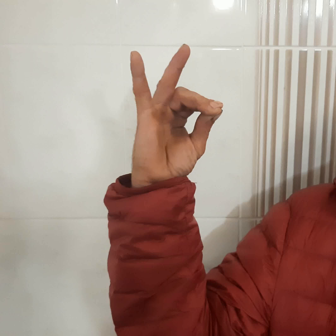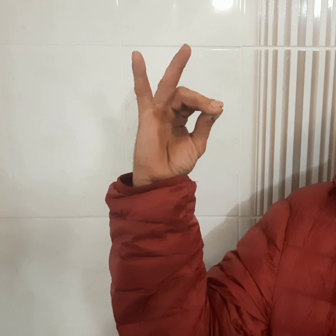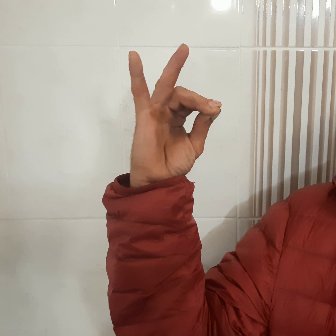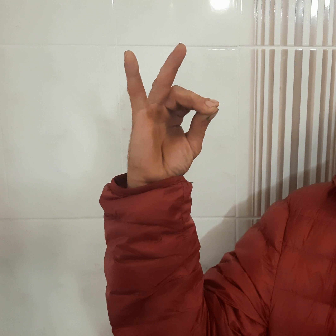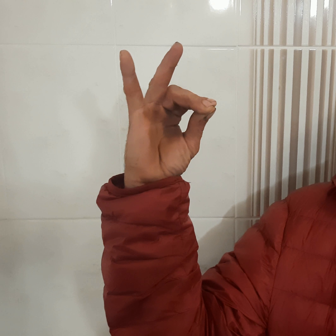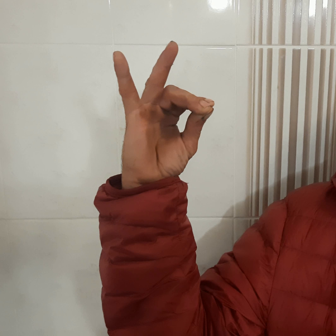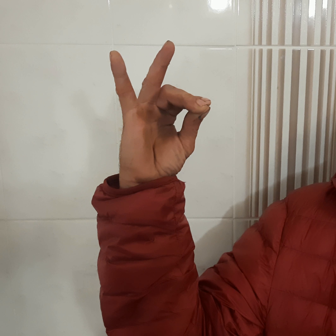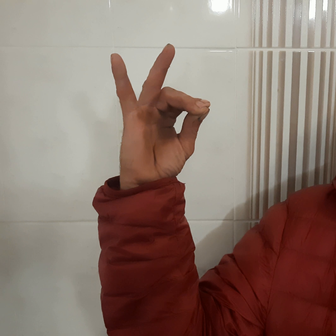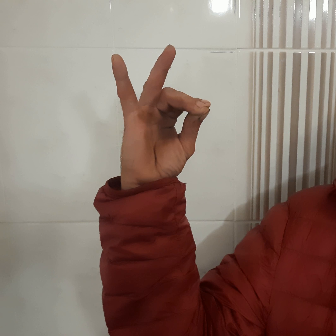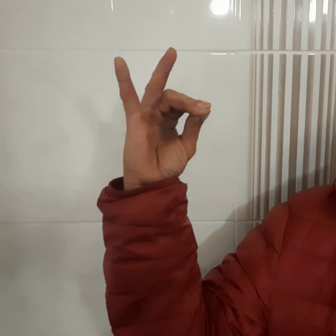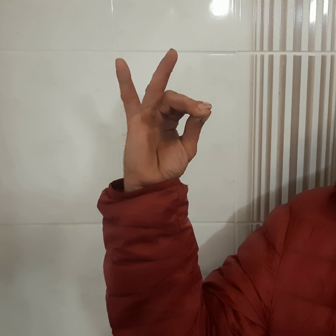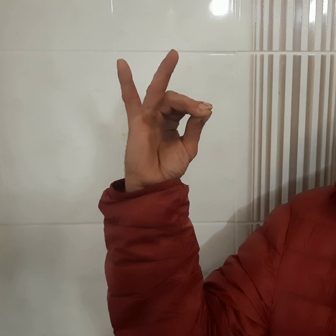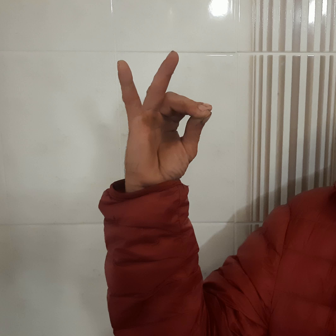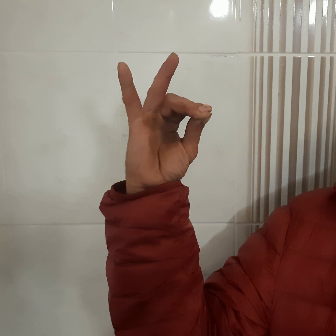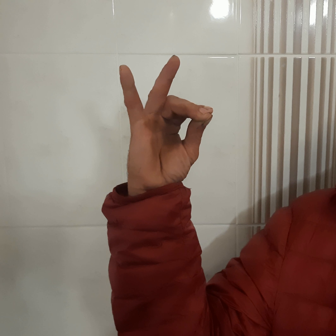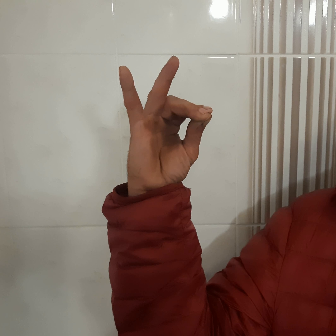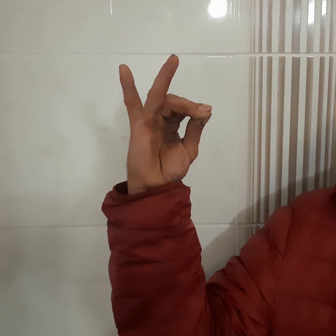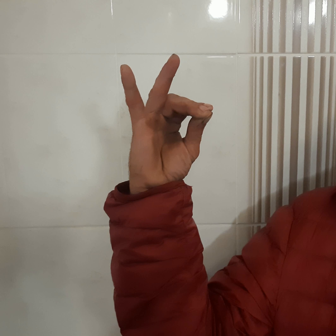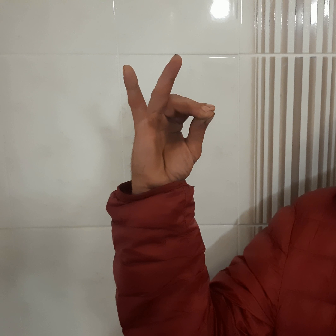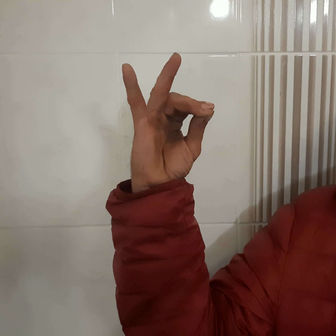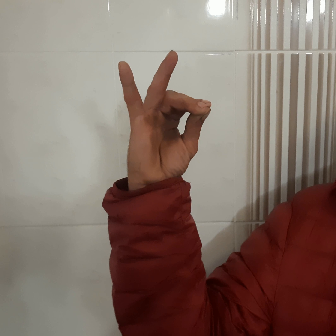И